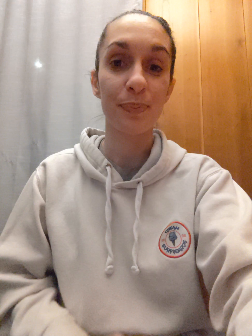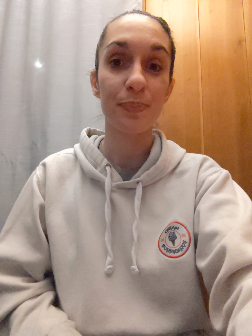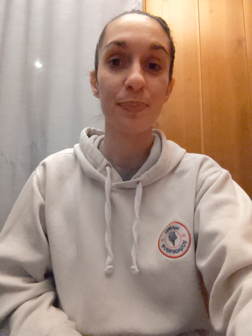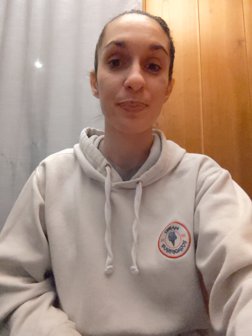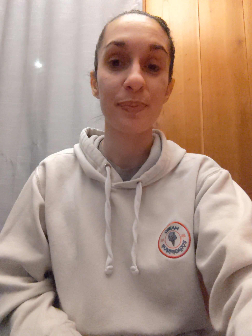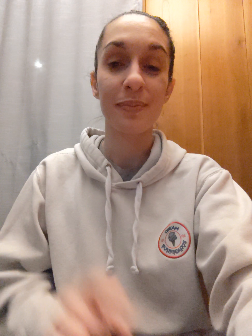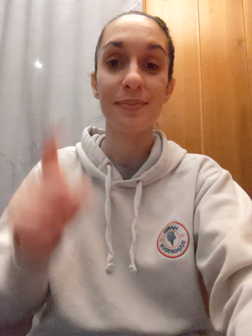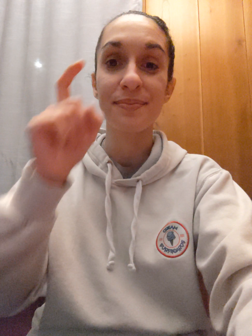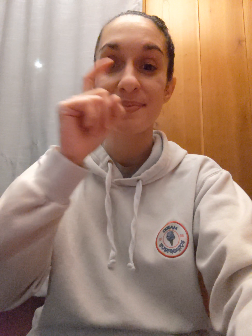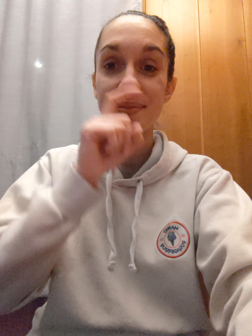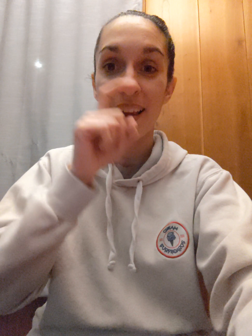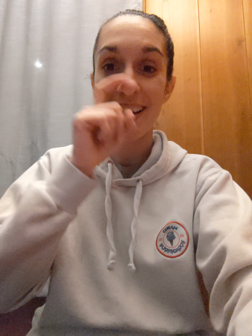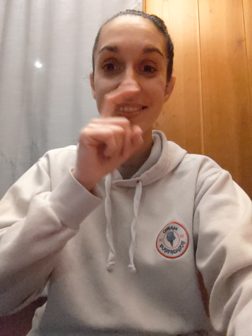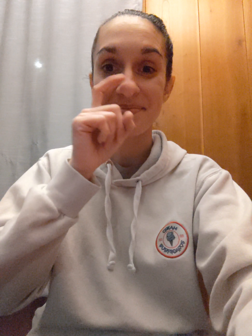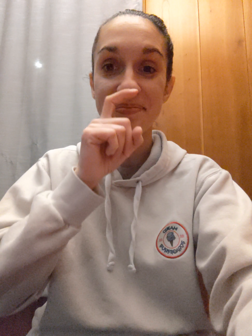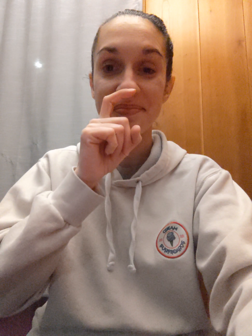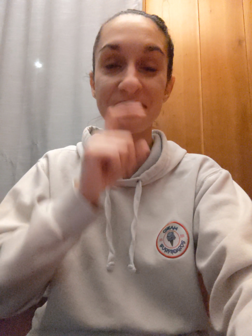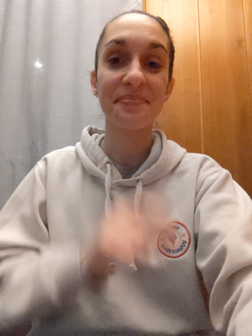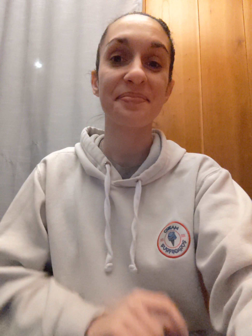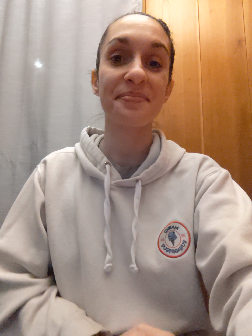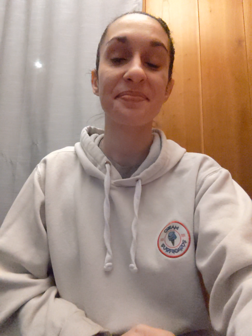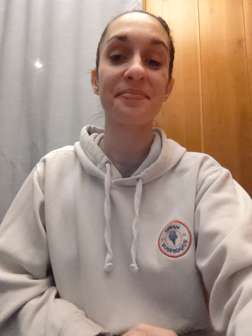doll